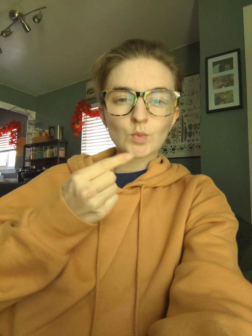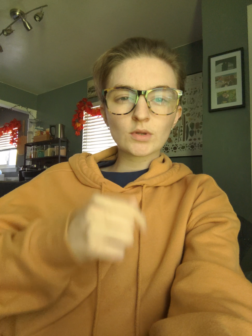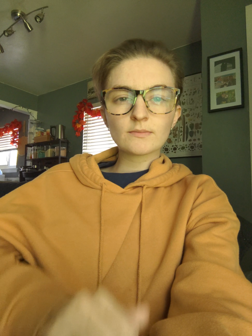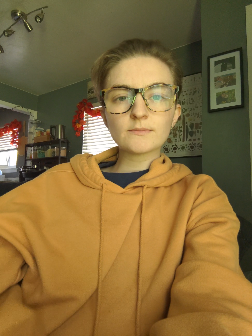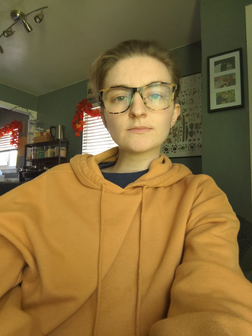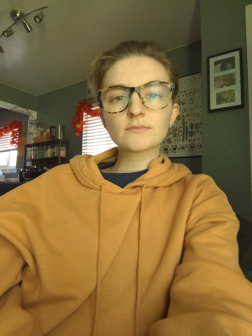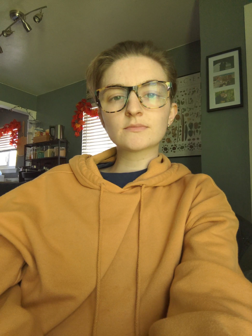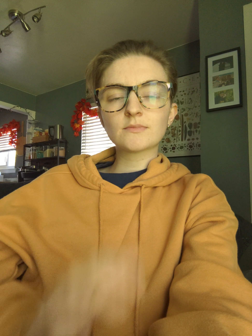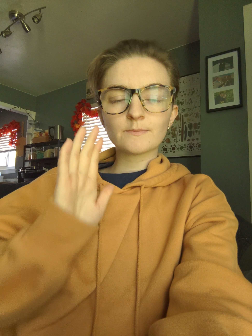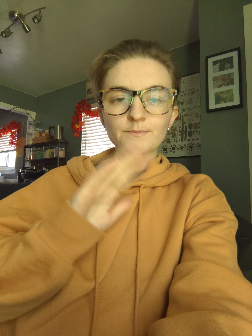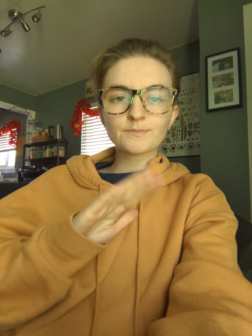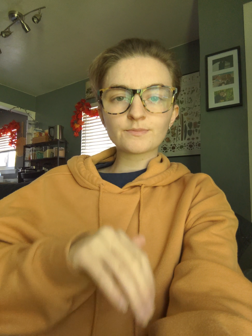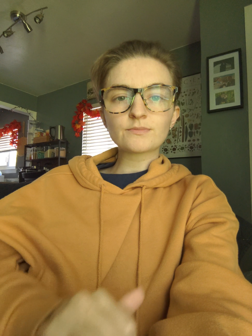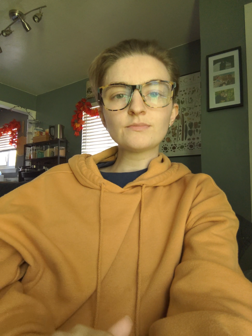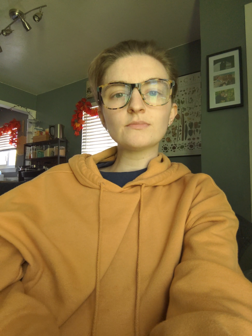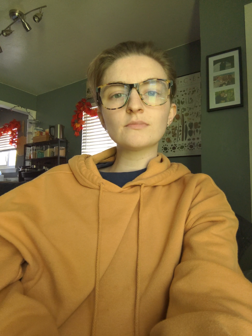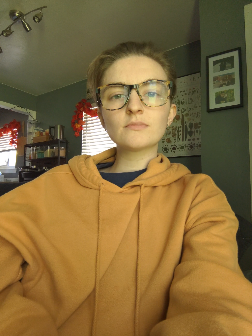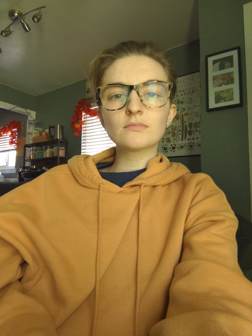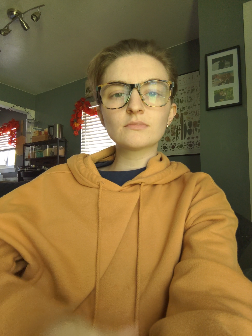clap